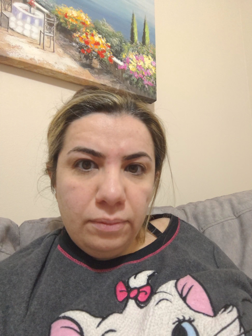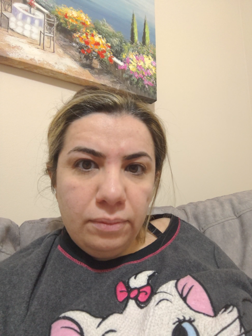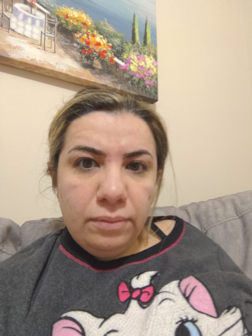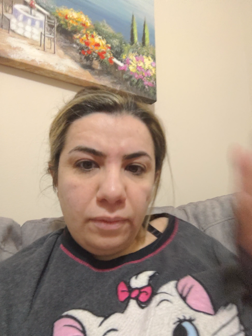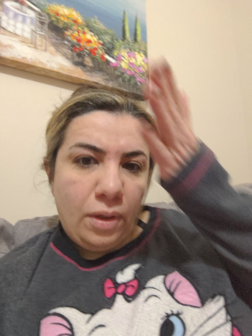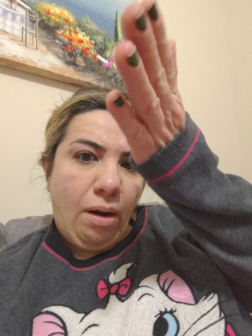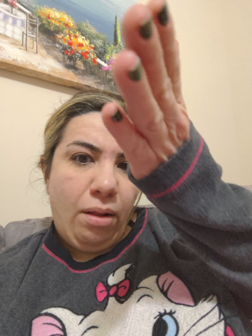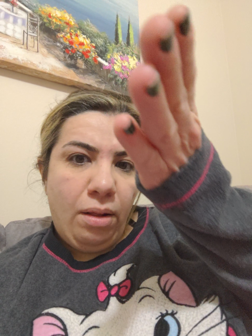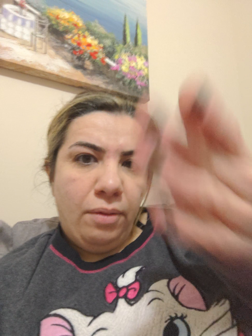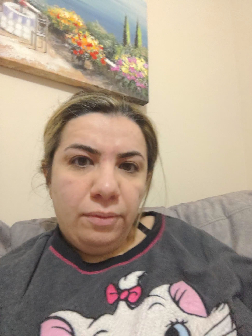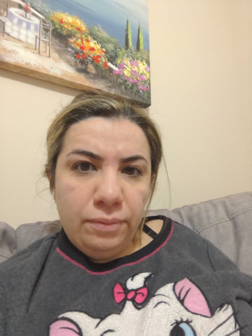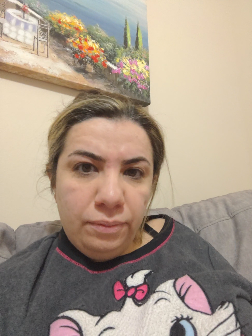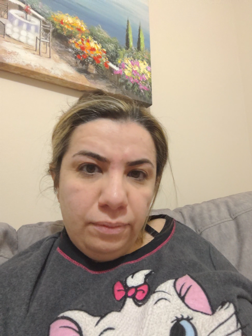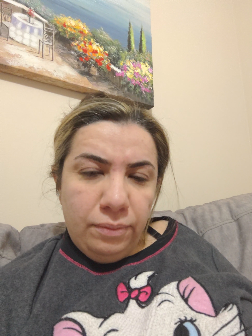there